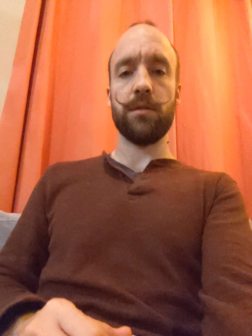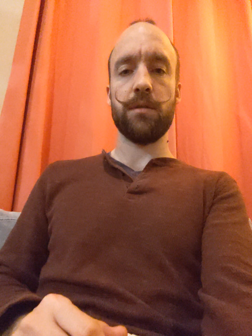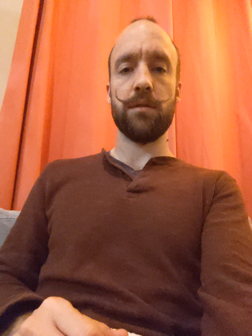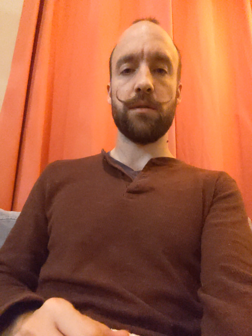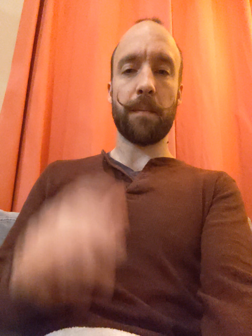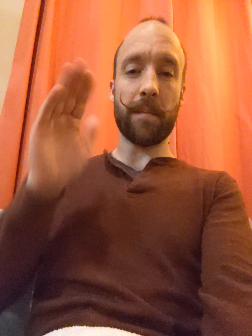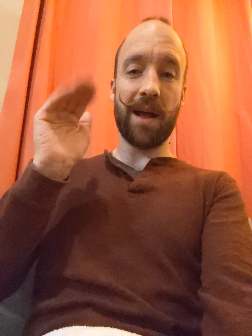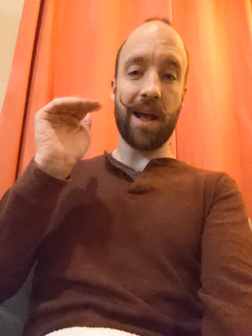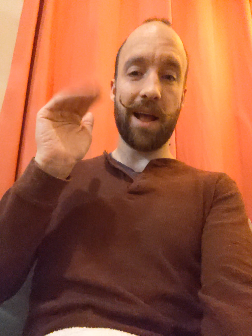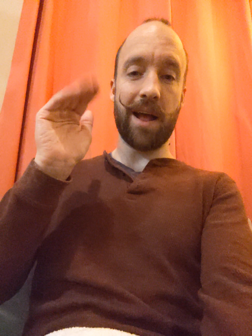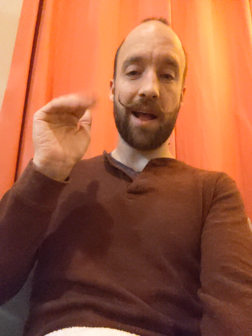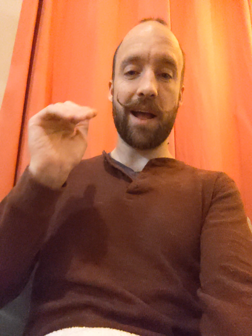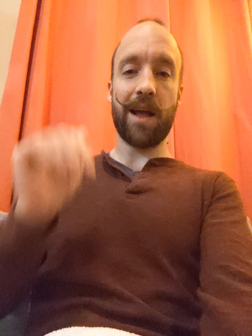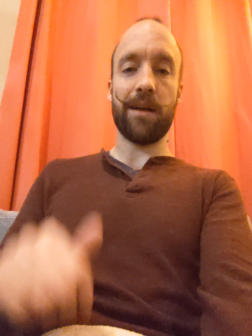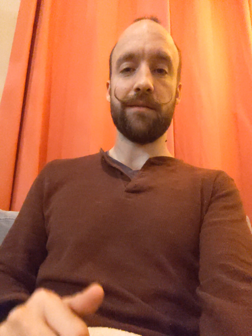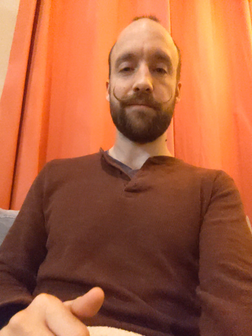bye